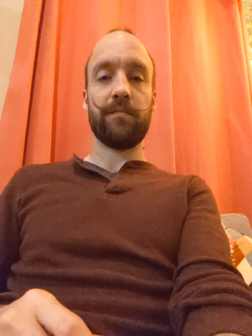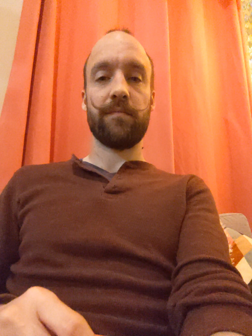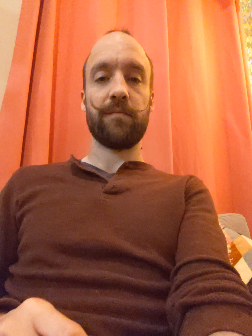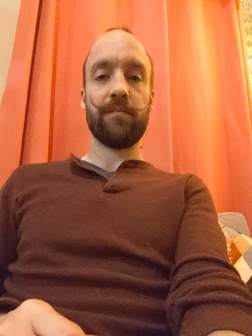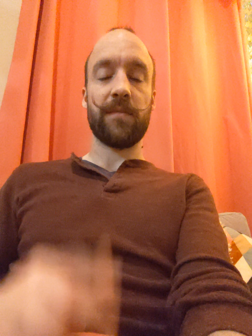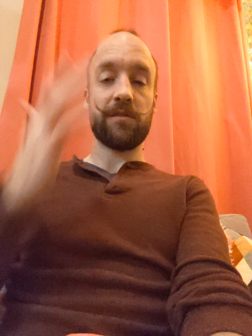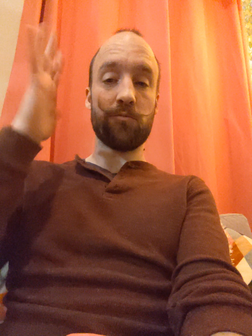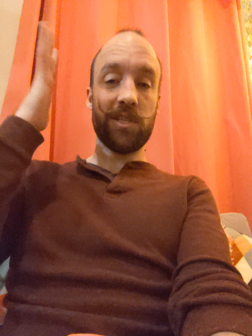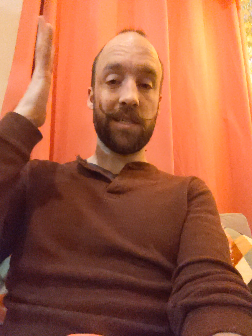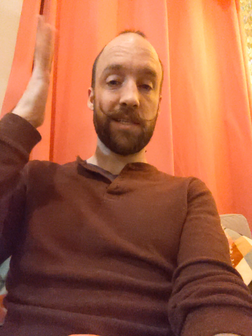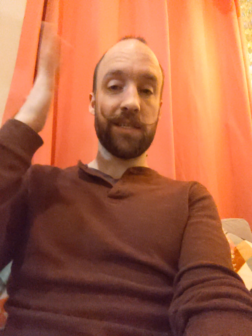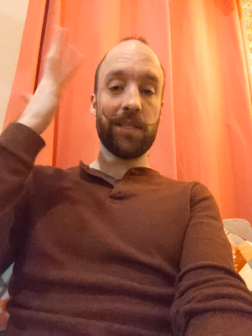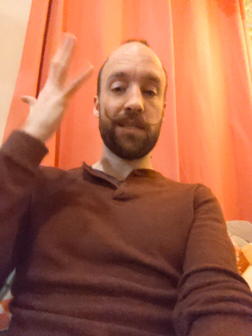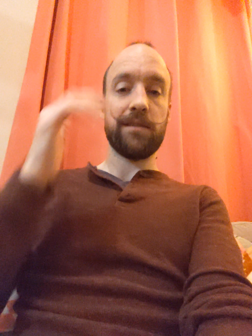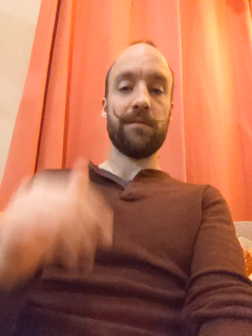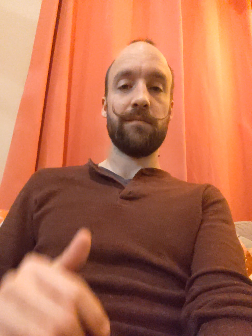tree